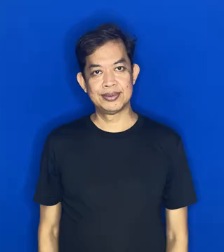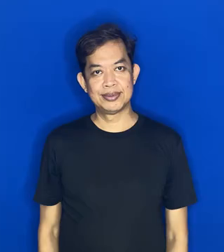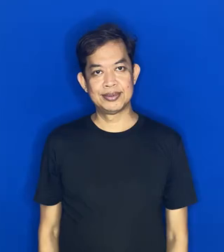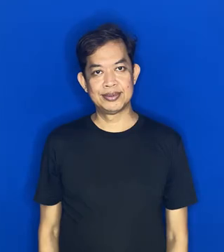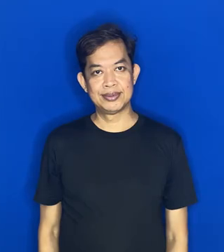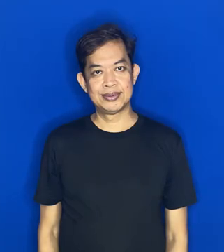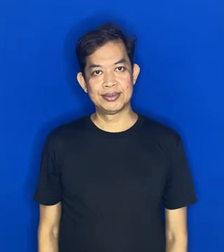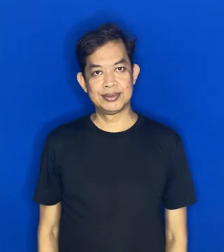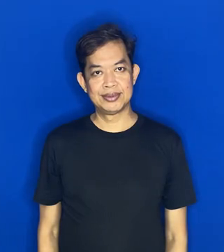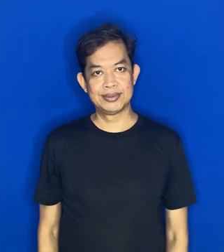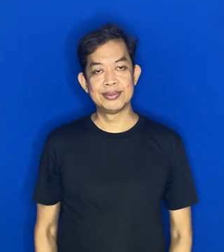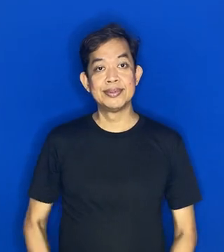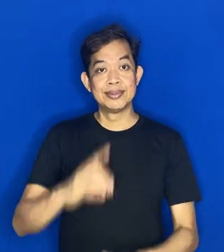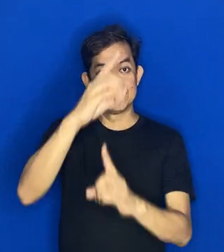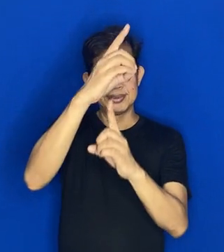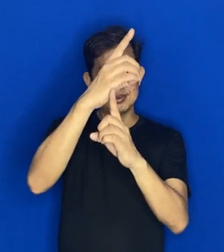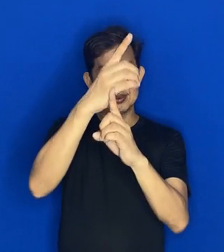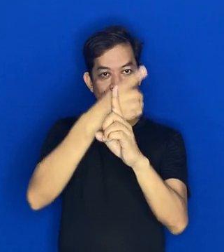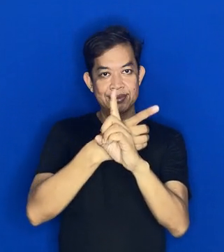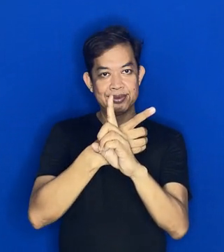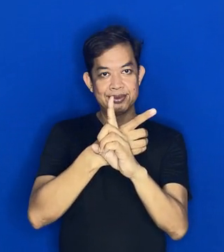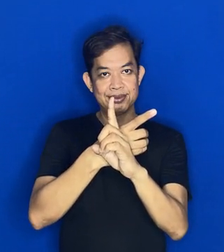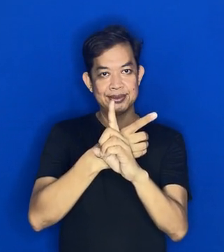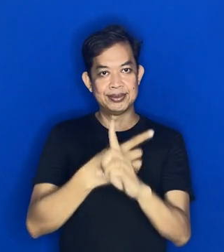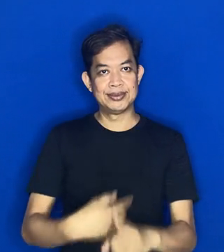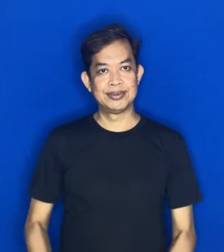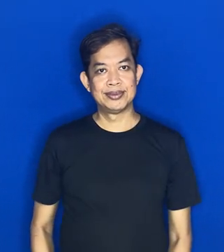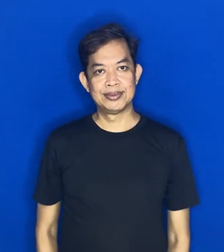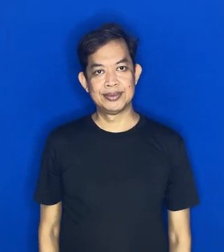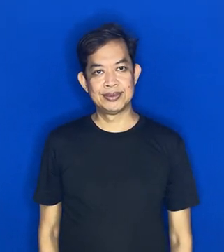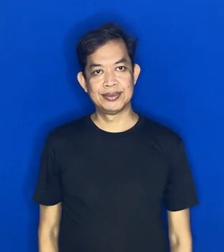december